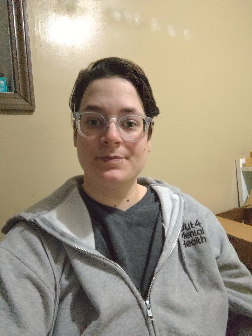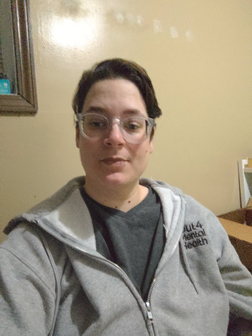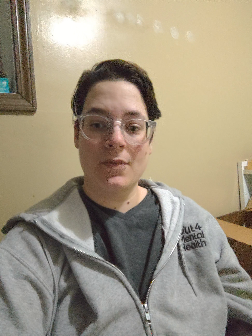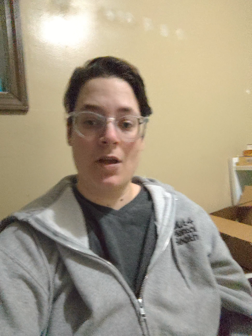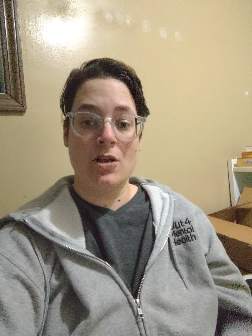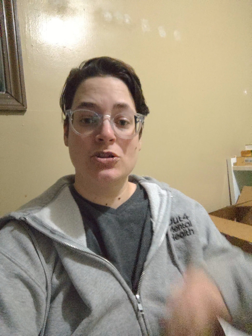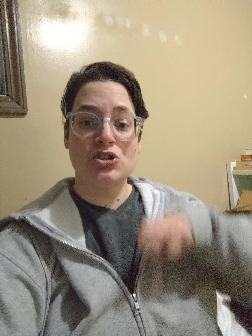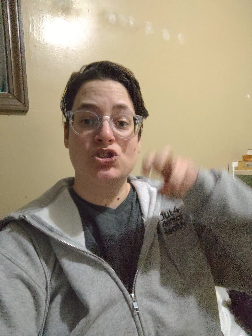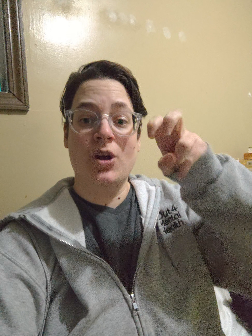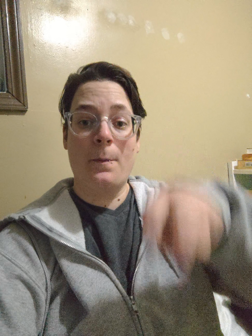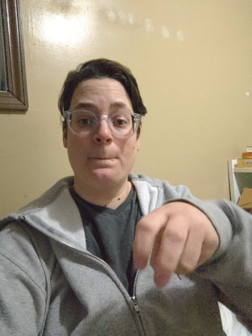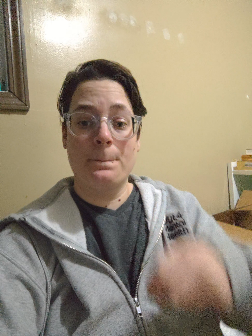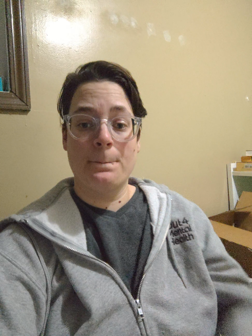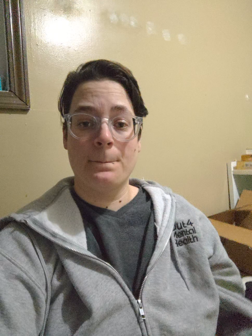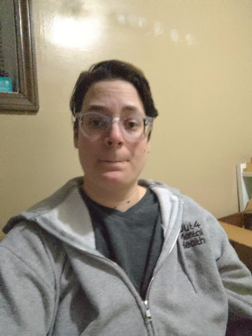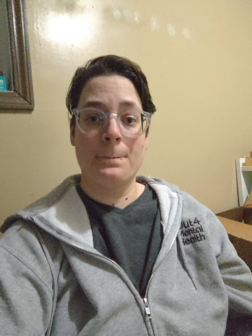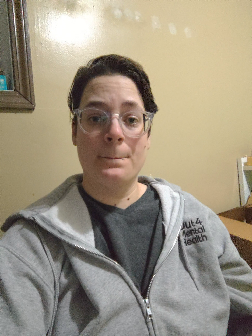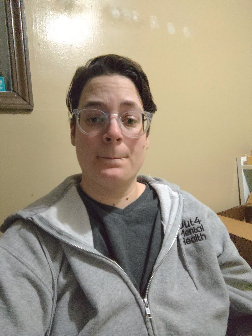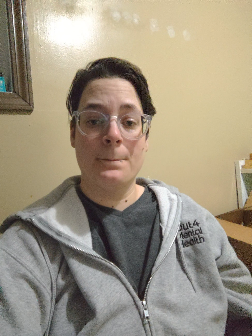jump